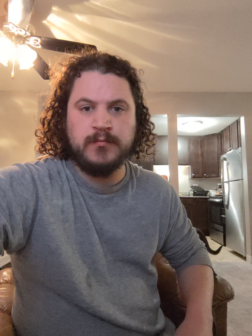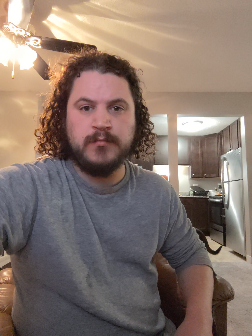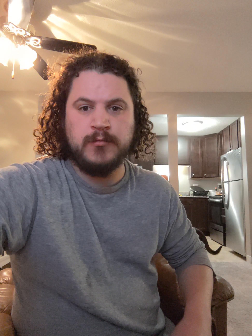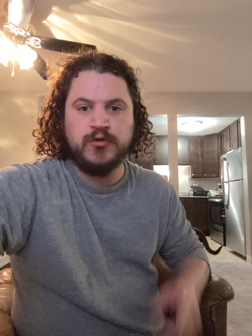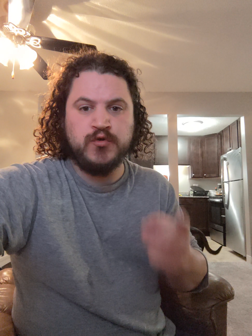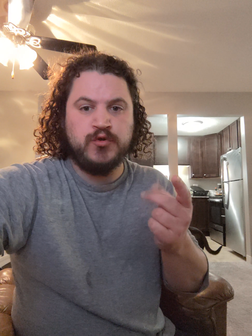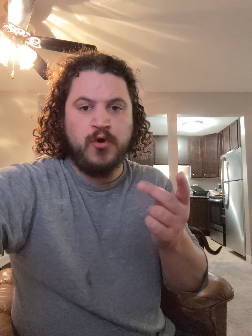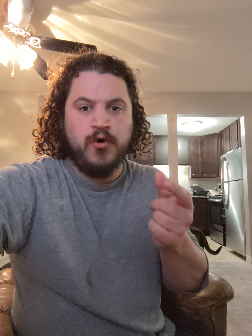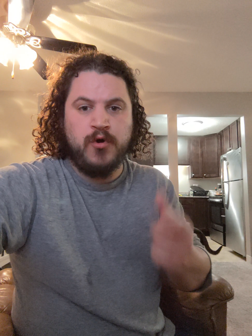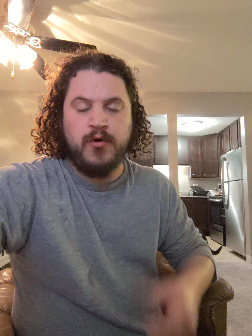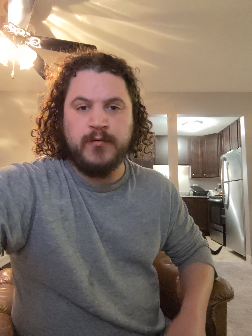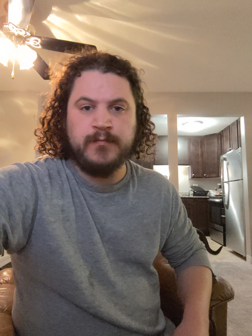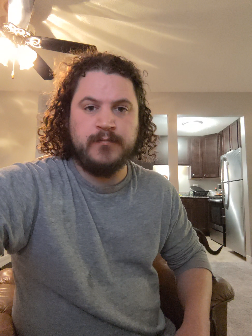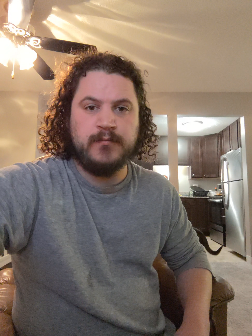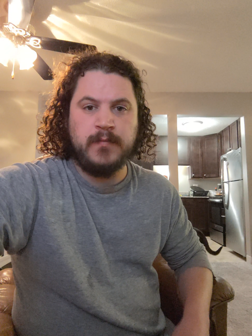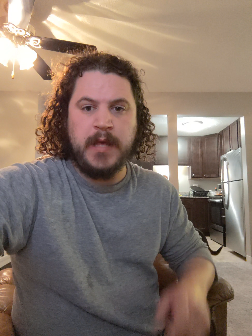dog